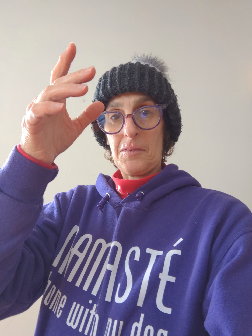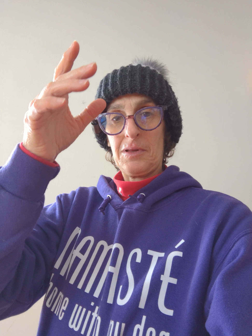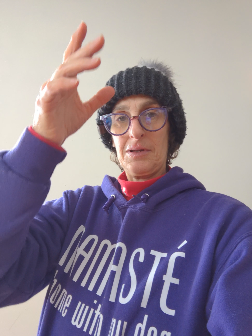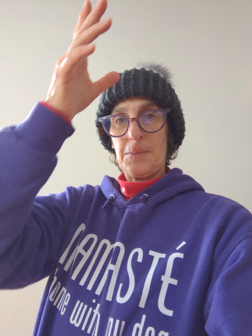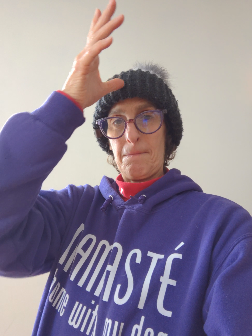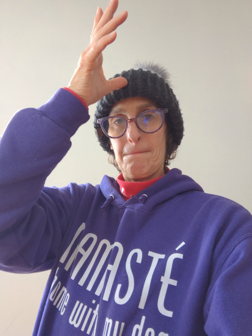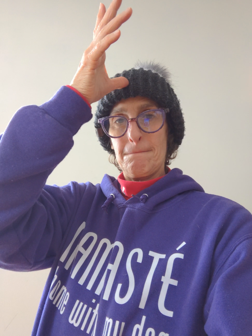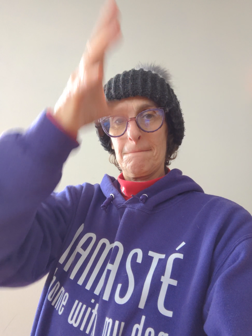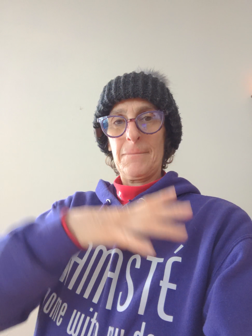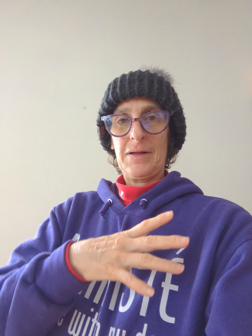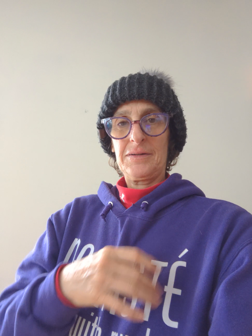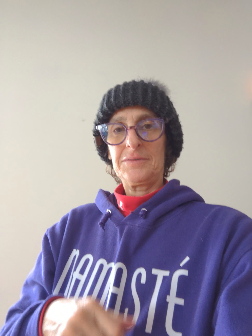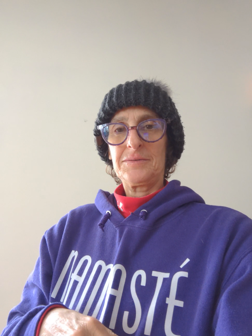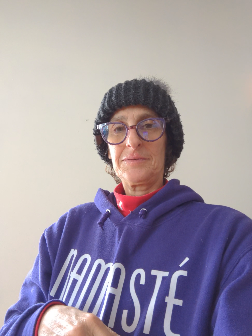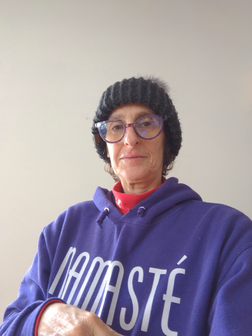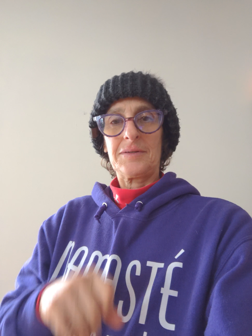man